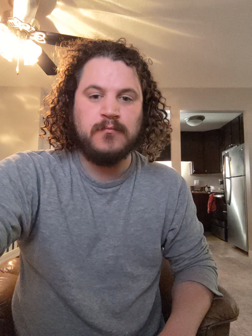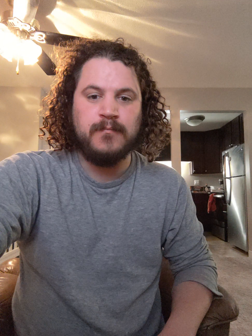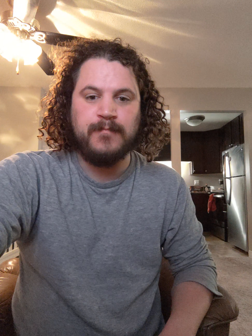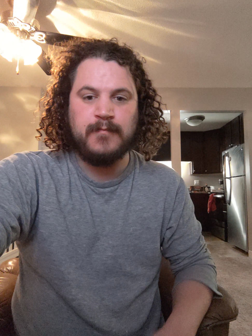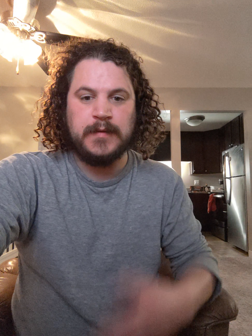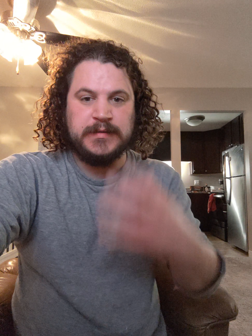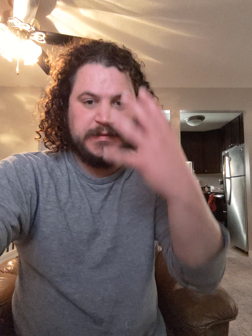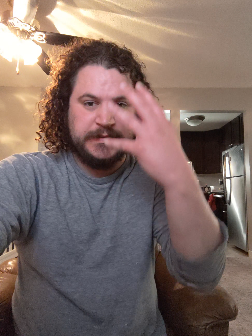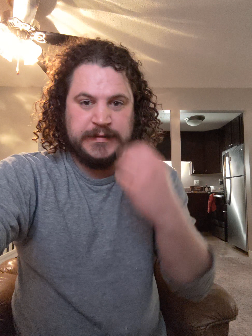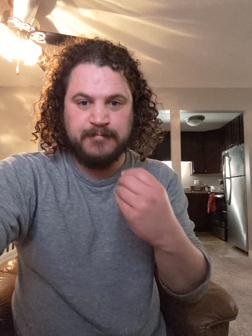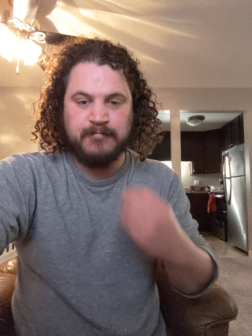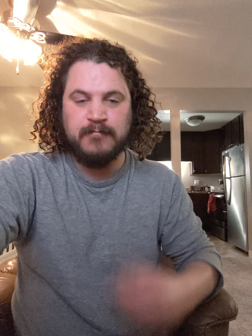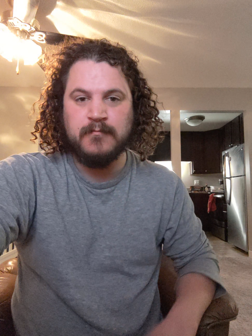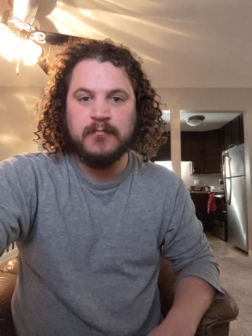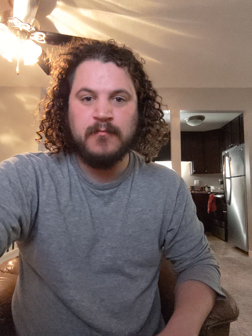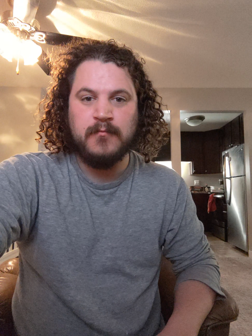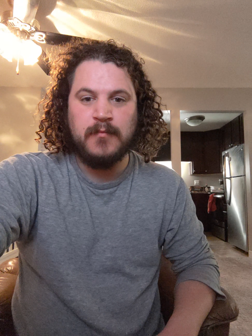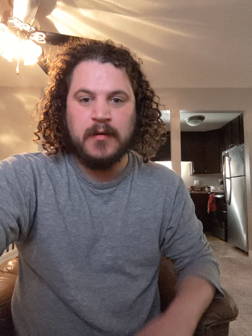sleep